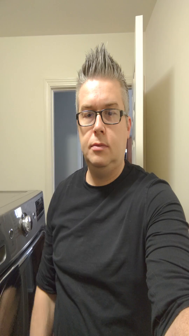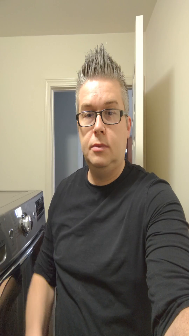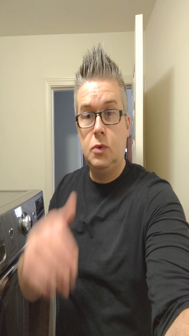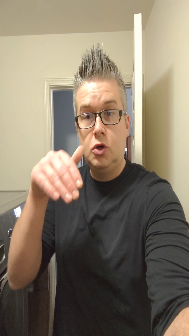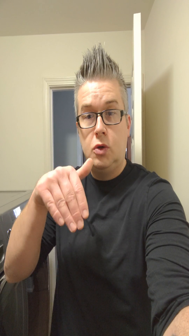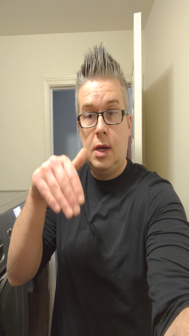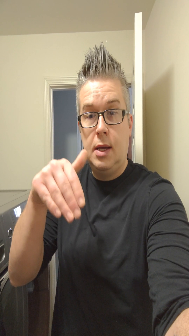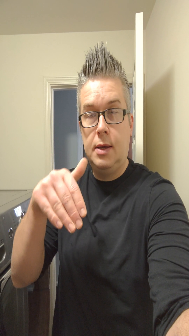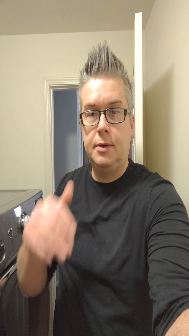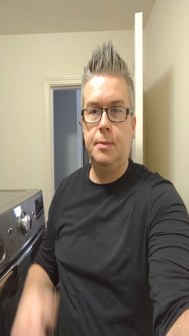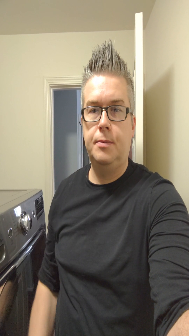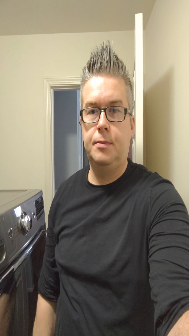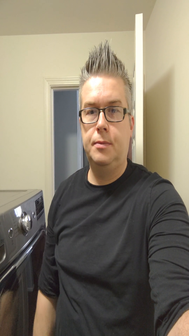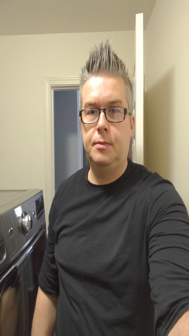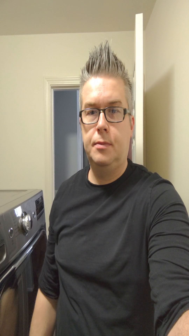night